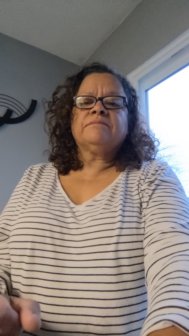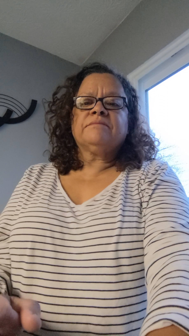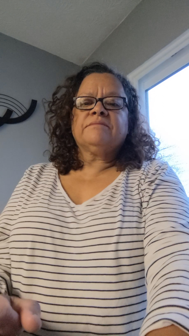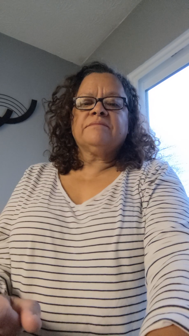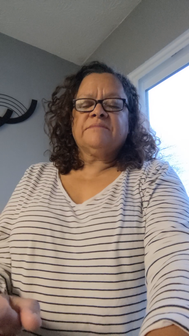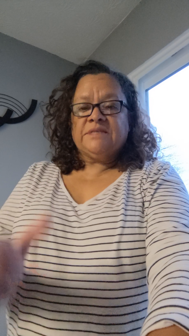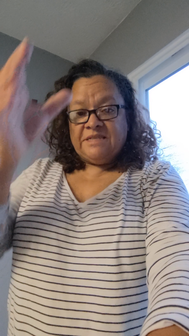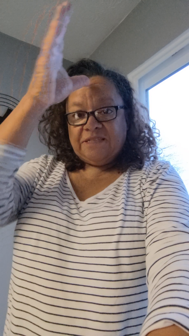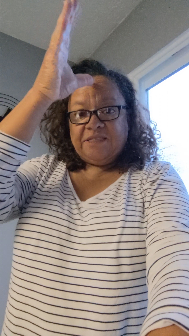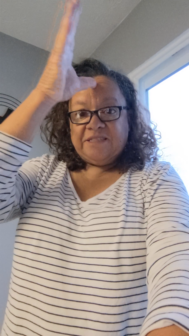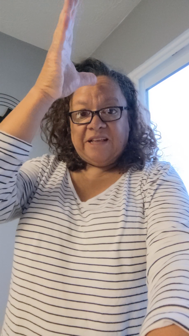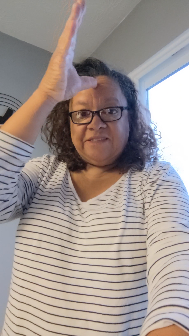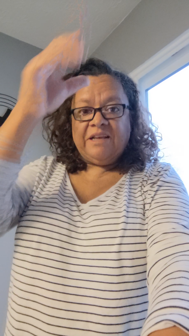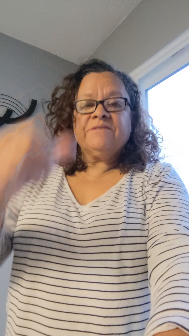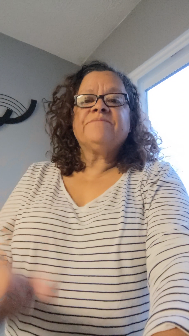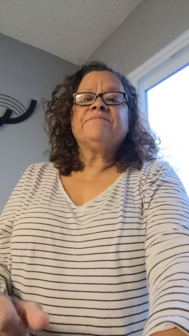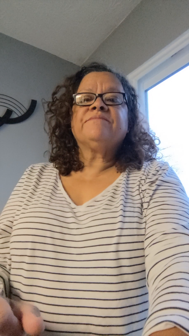daddy